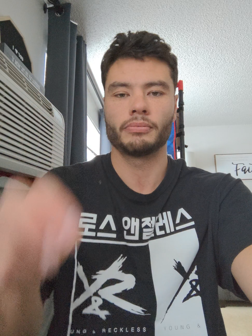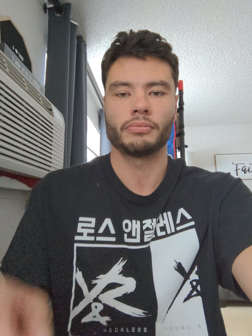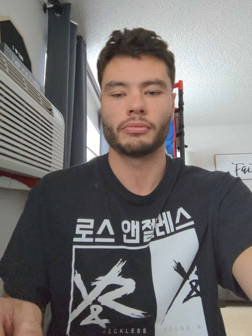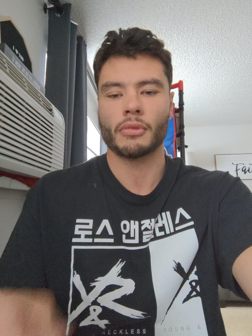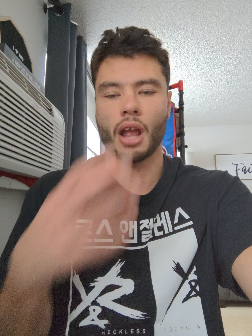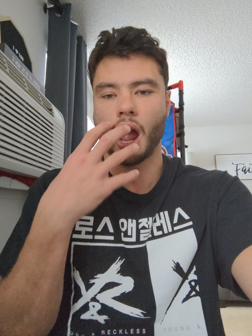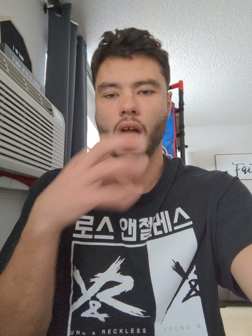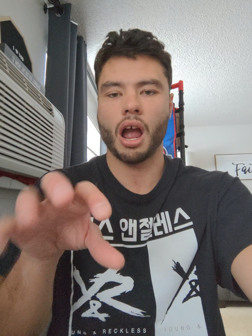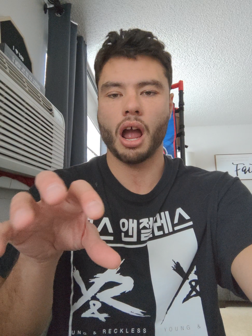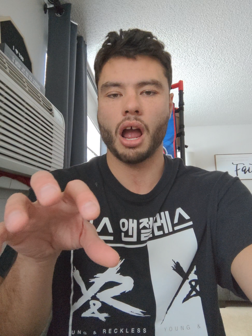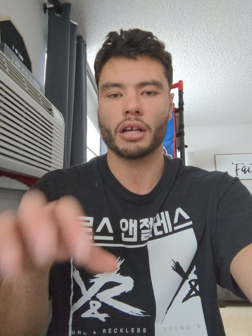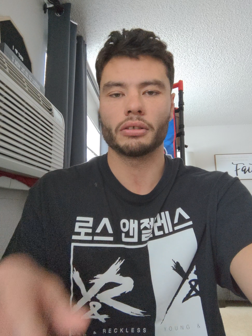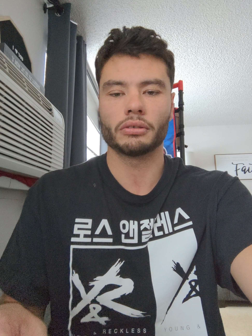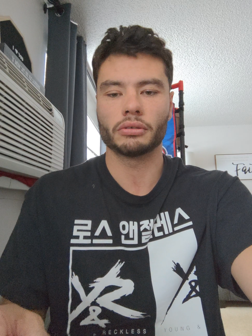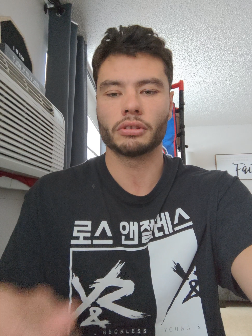hot